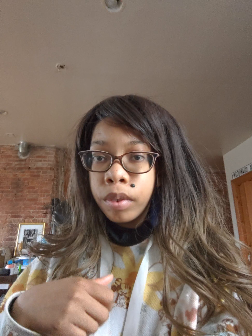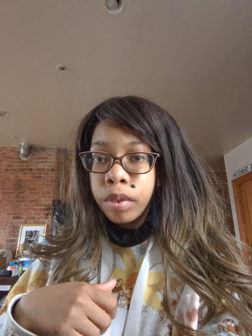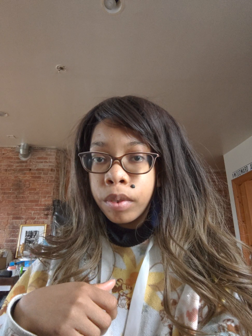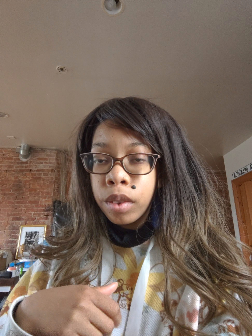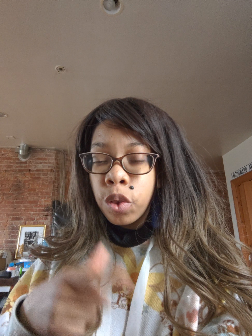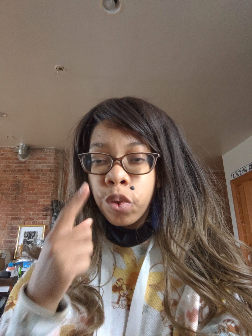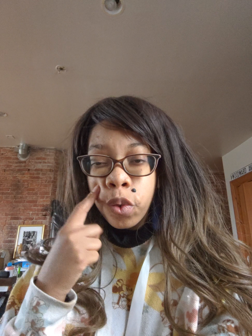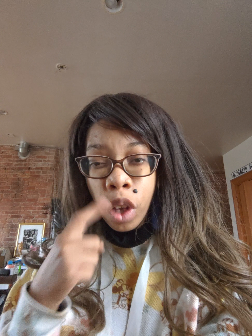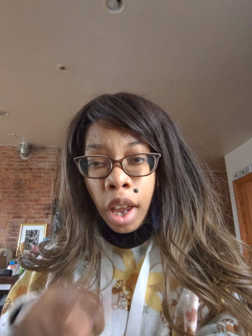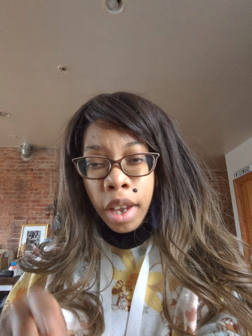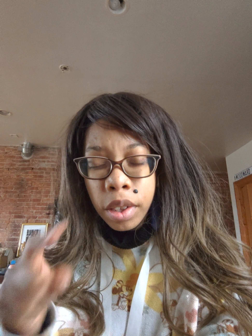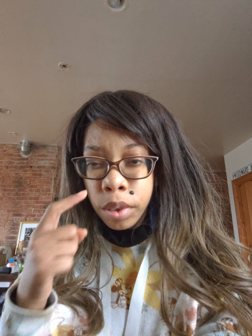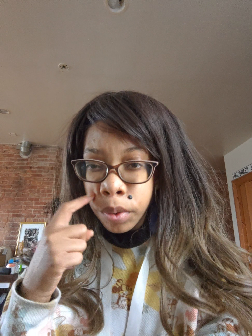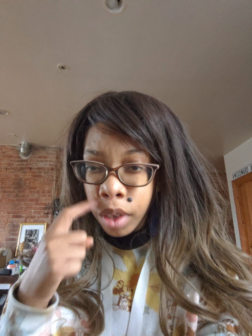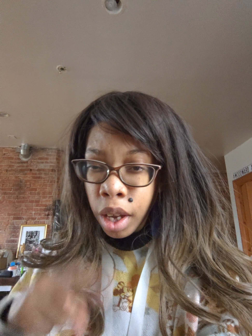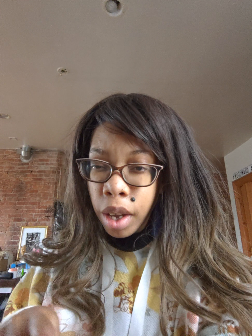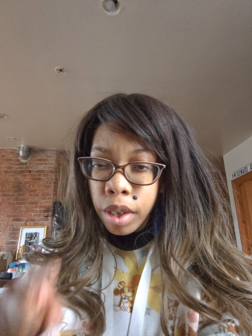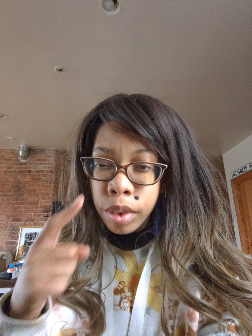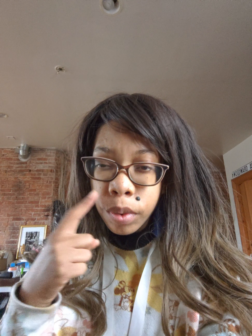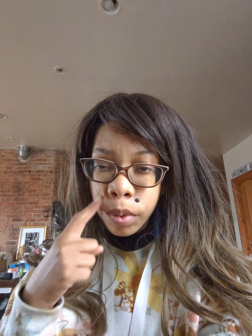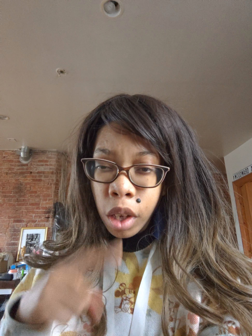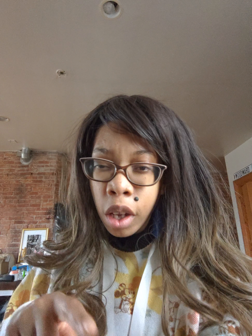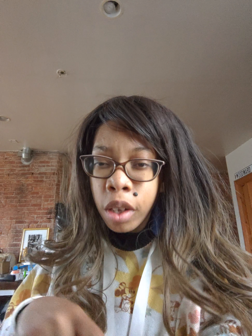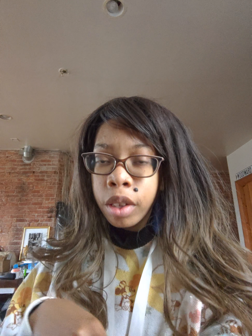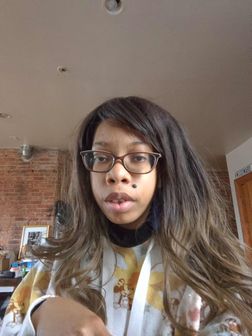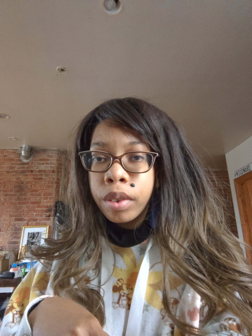cry